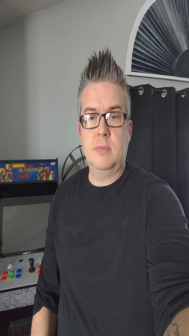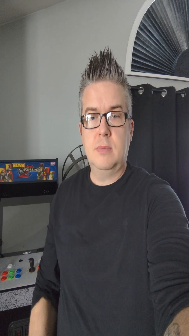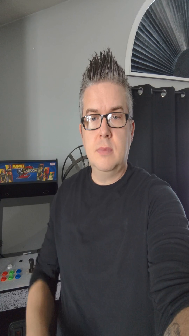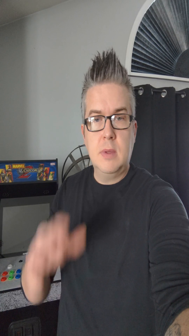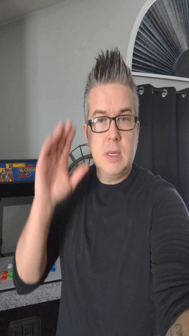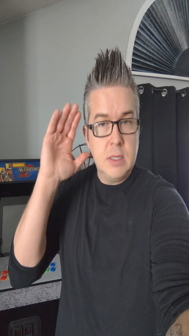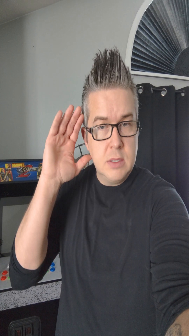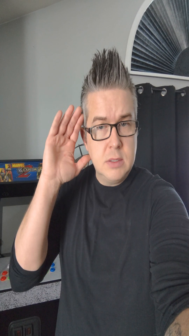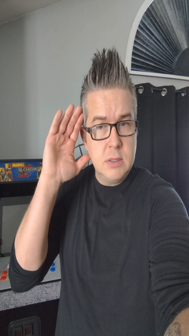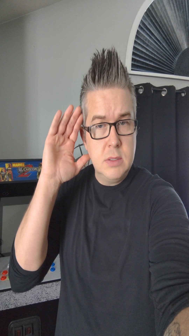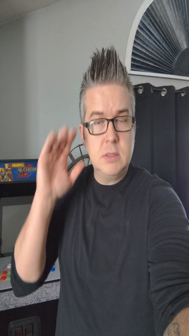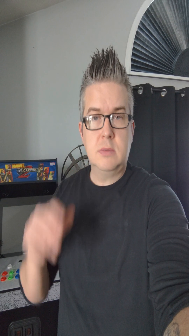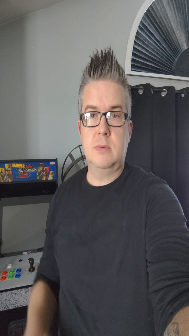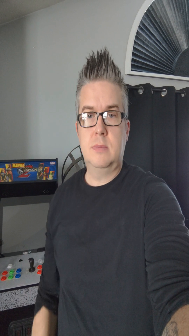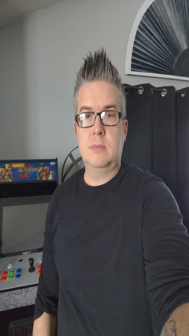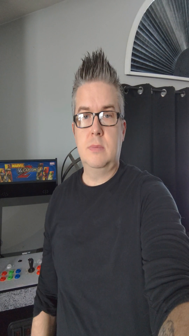listen